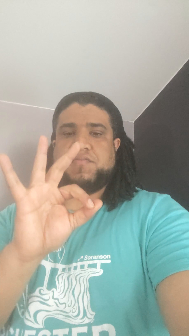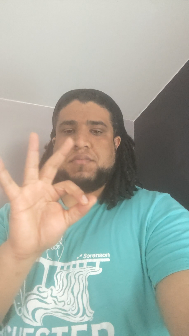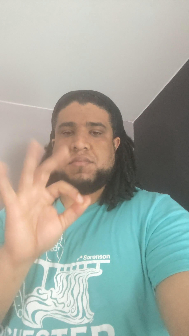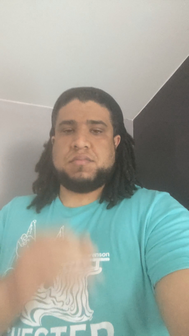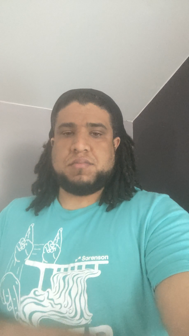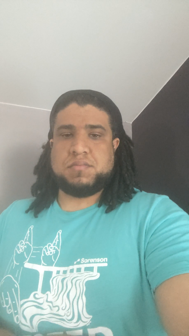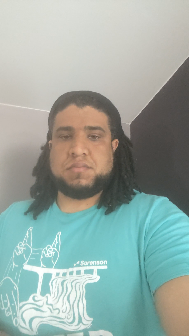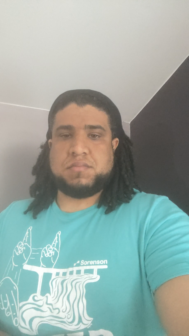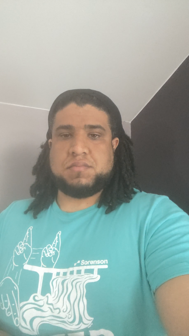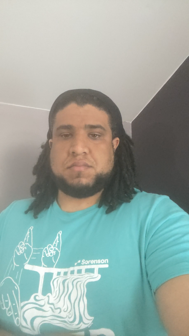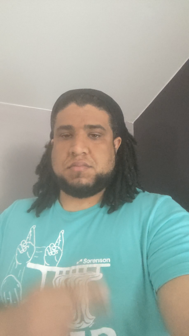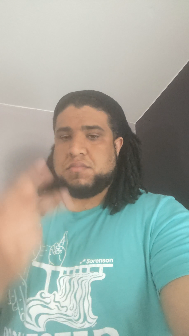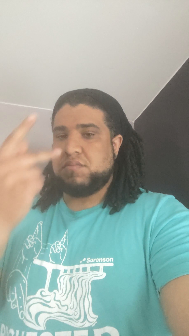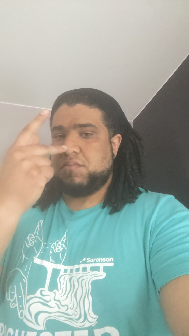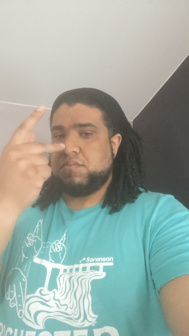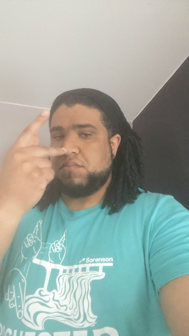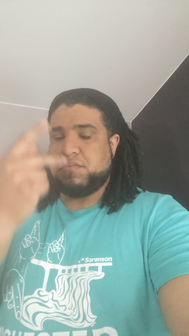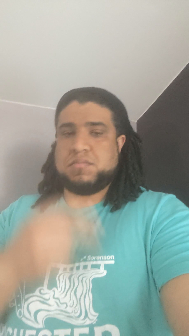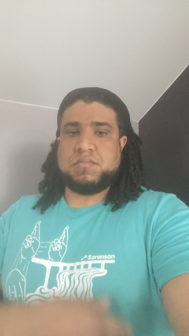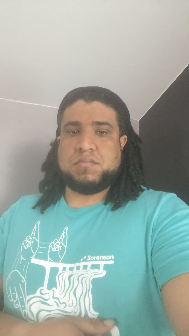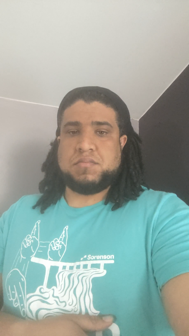penis